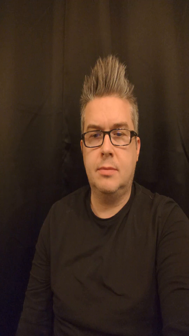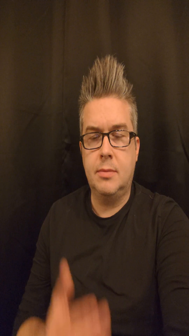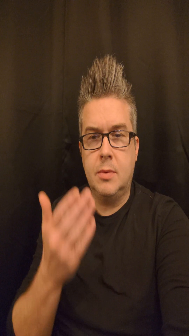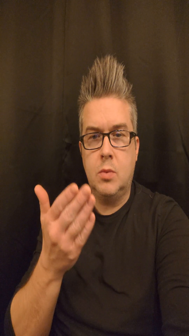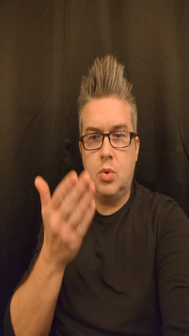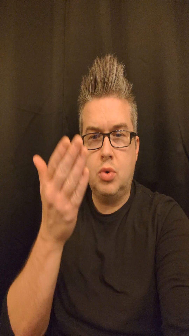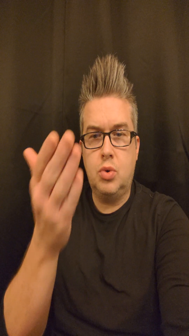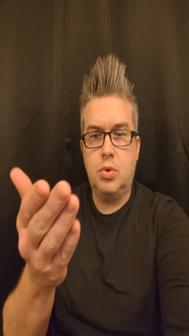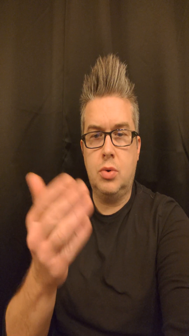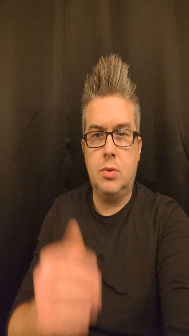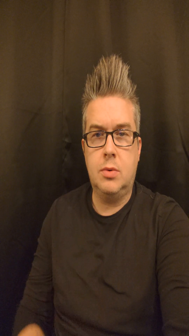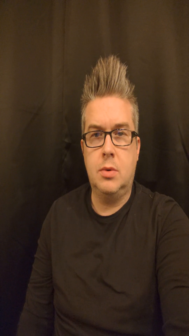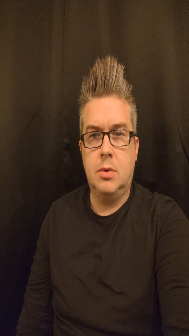boat